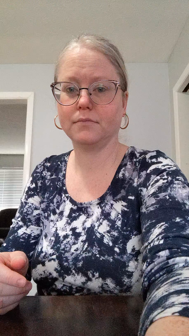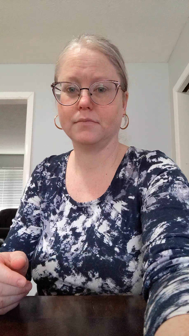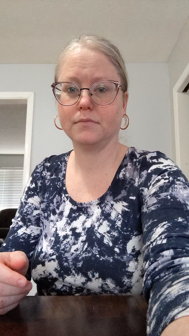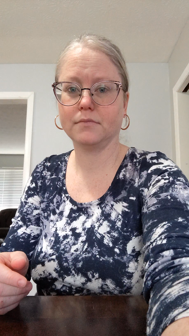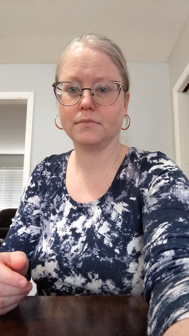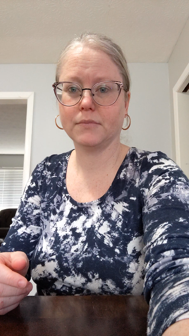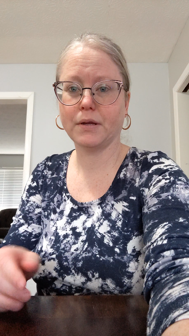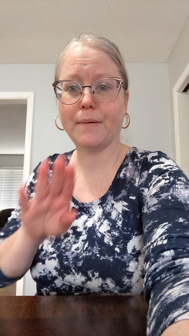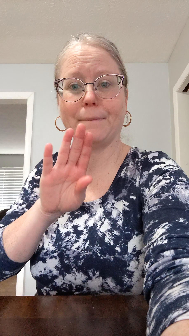be